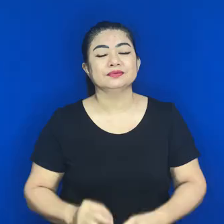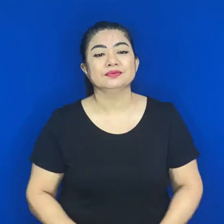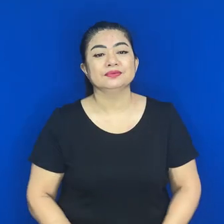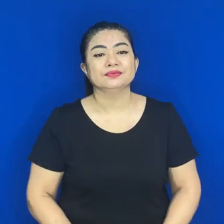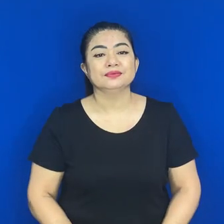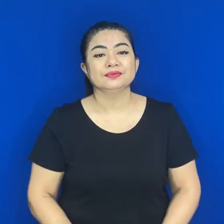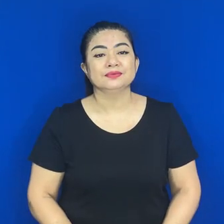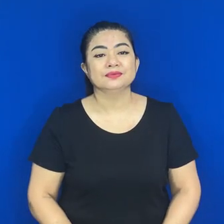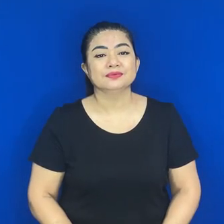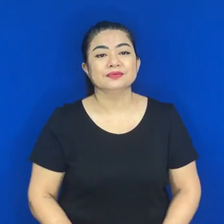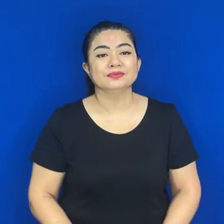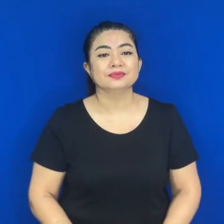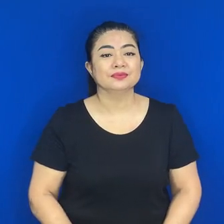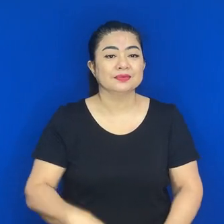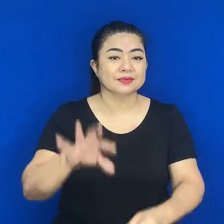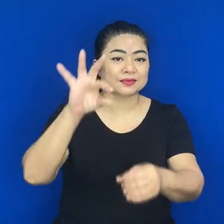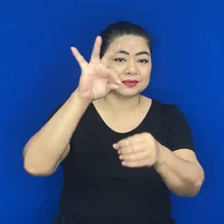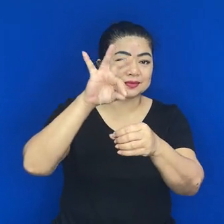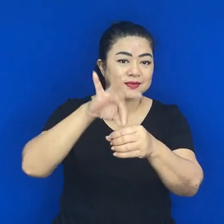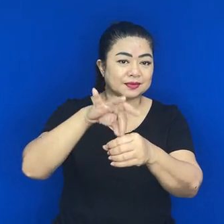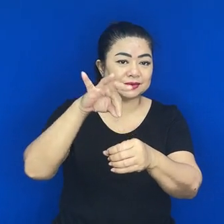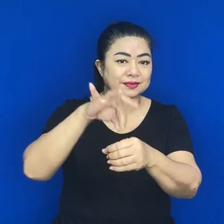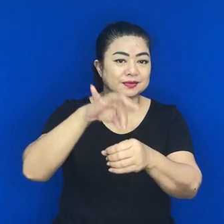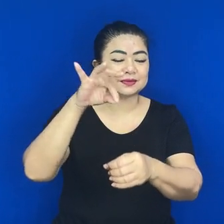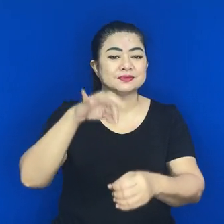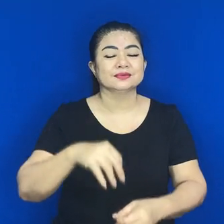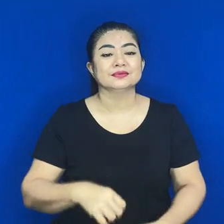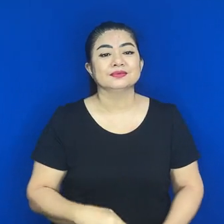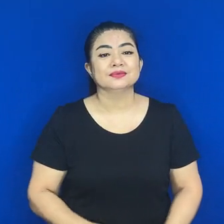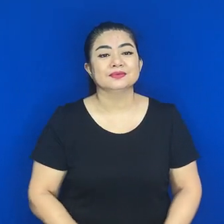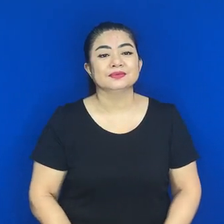tea